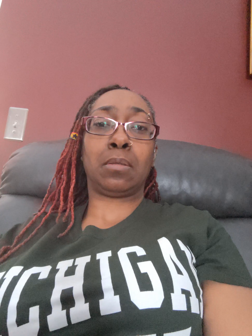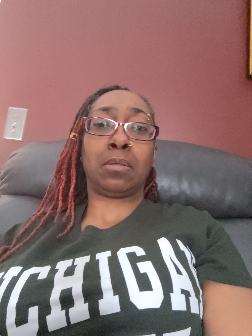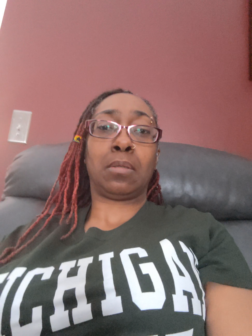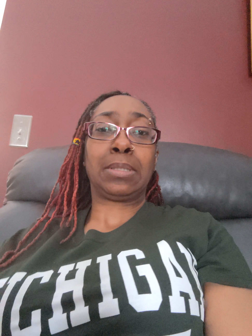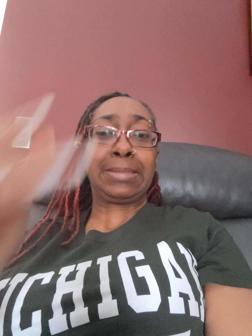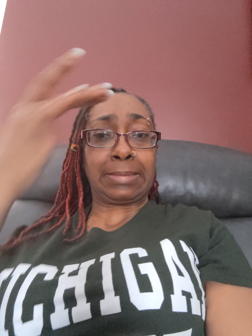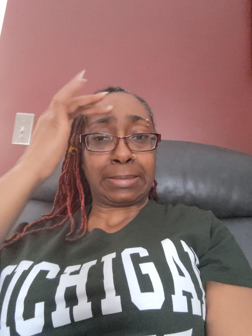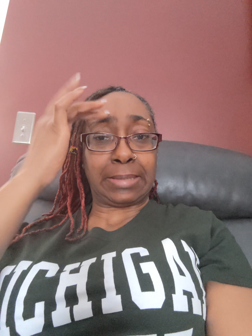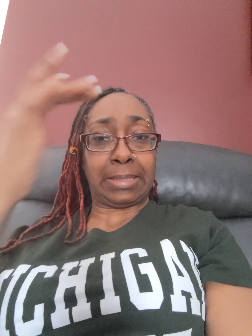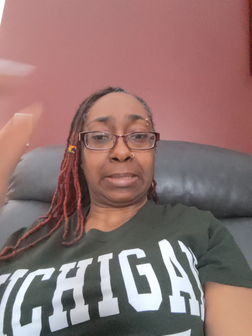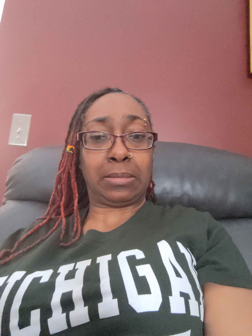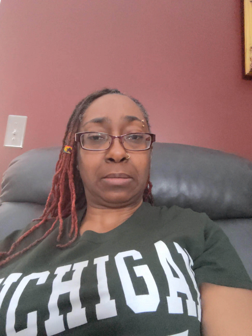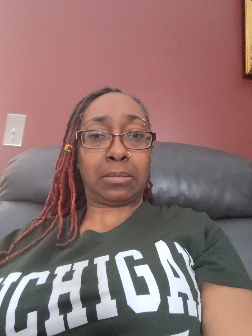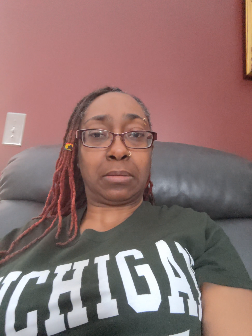sick